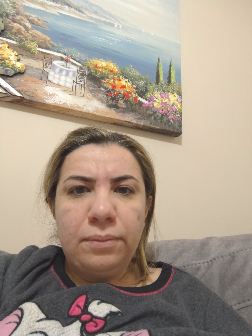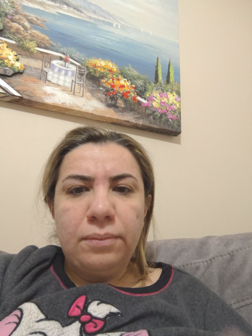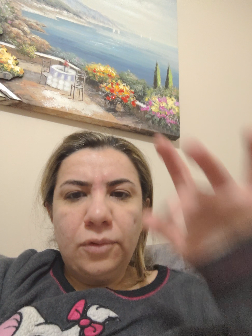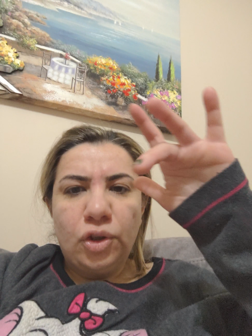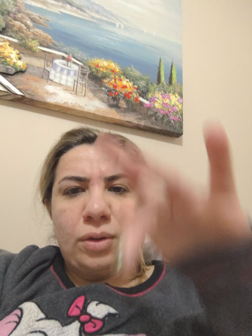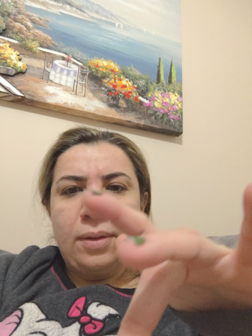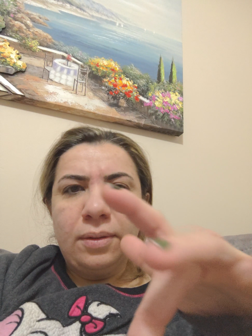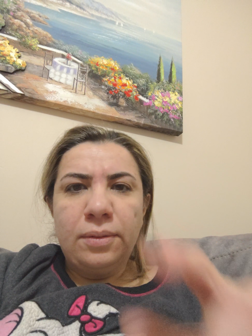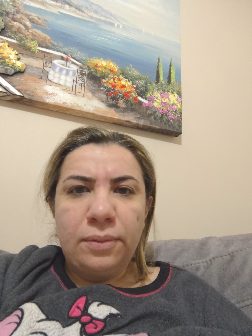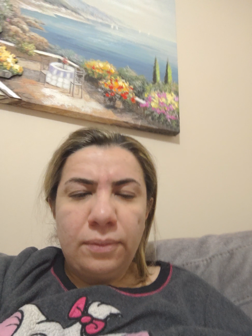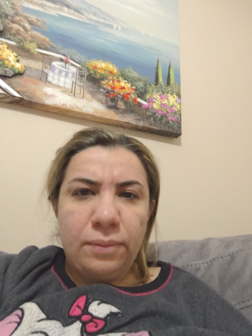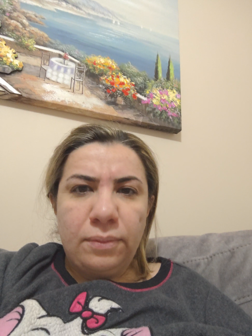touch